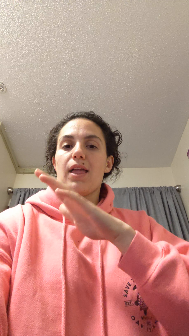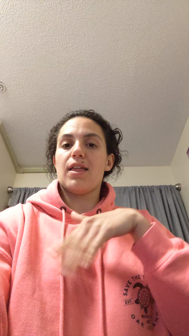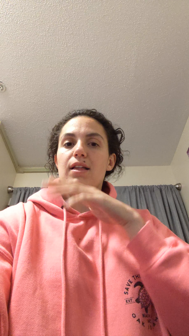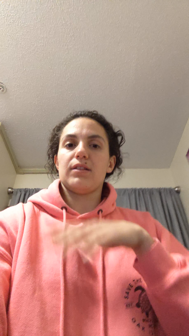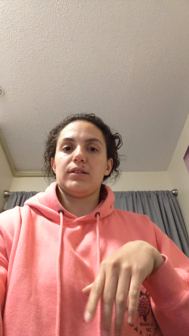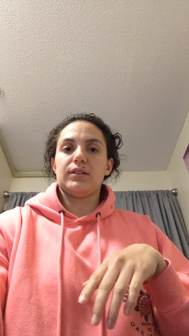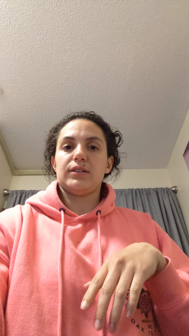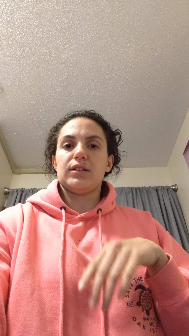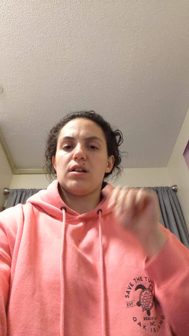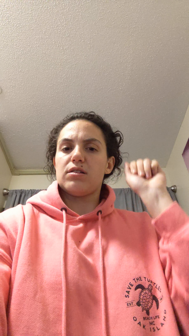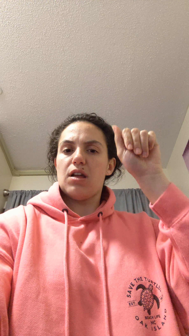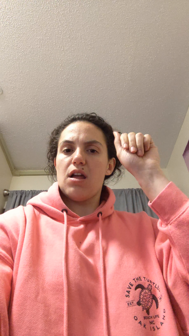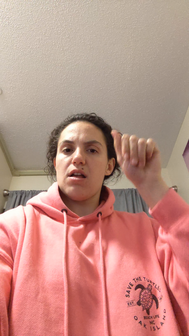knock